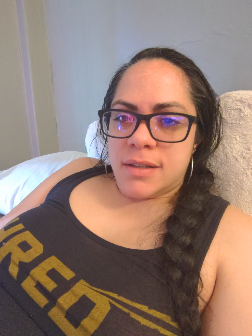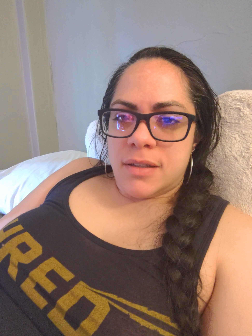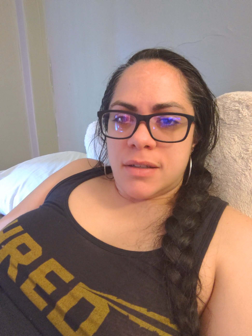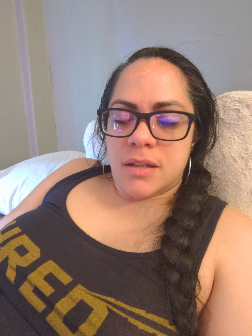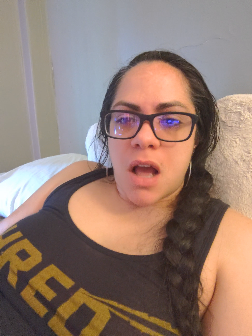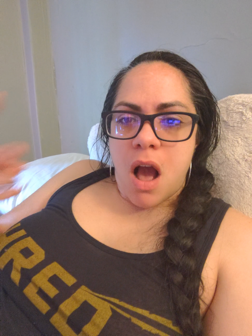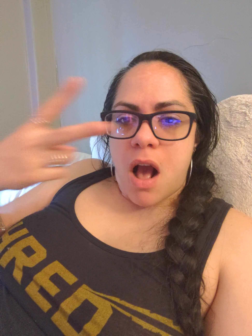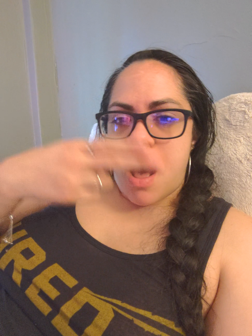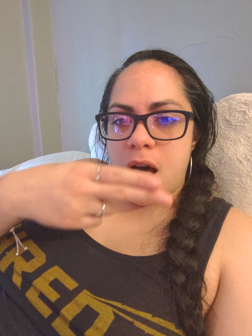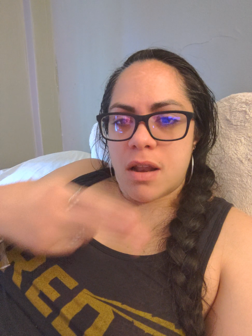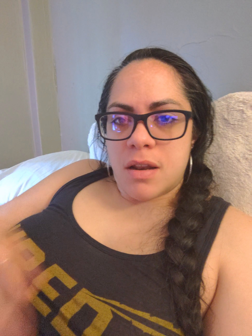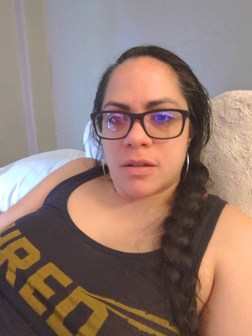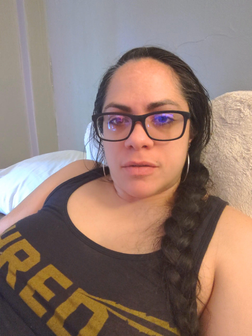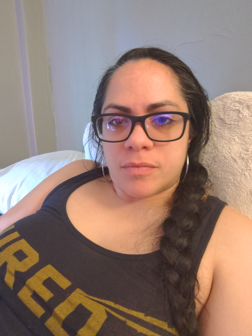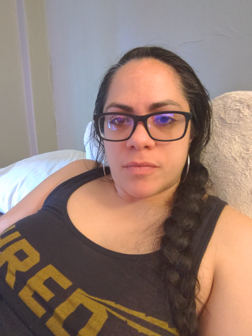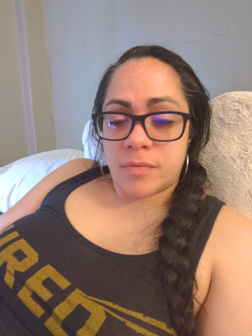cut